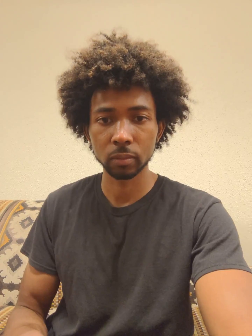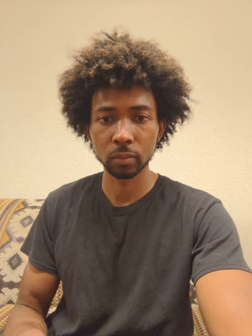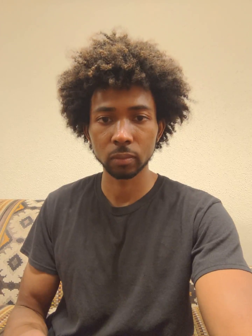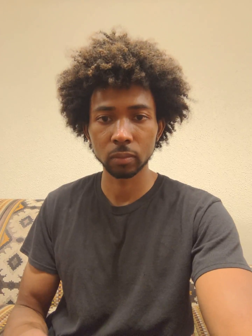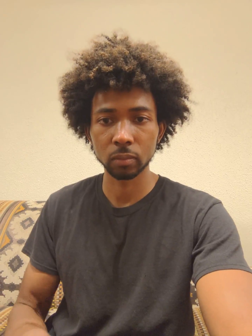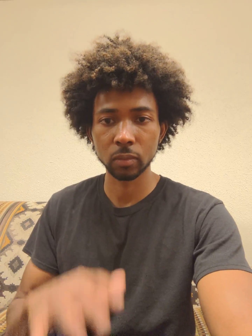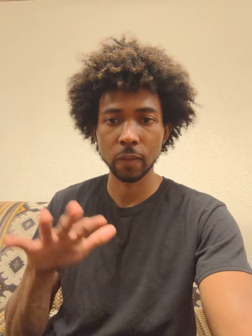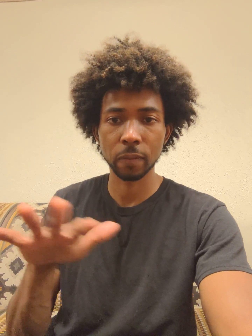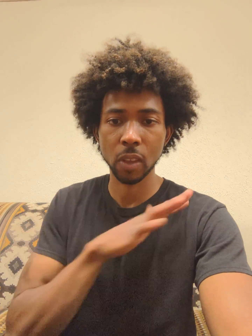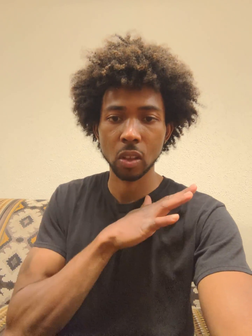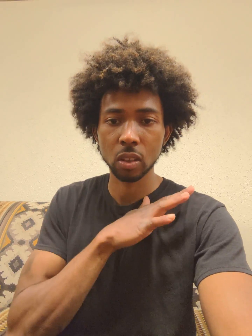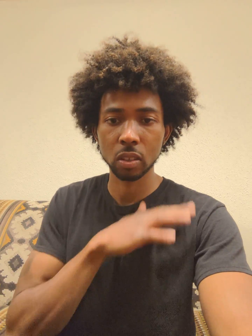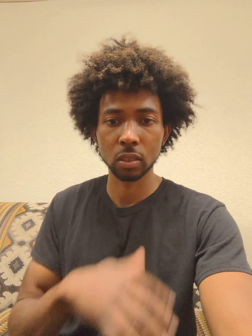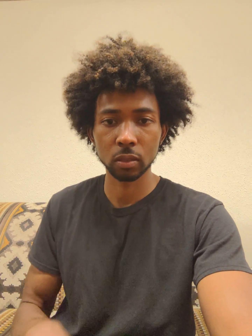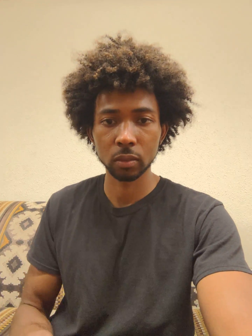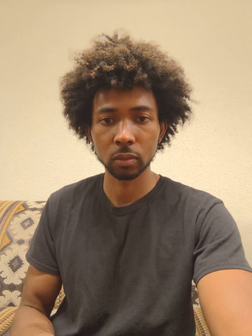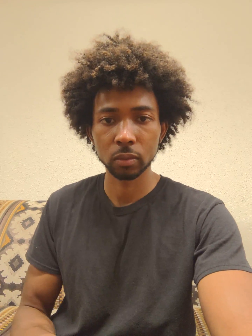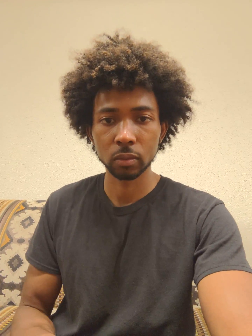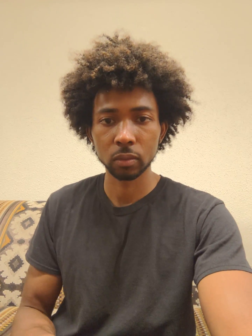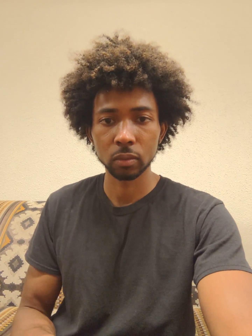full